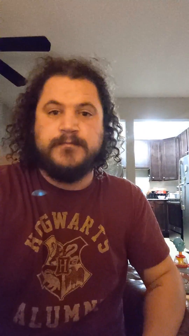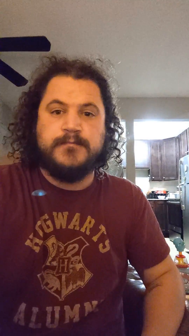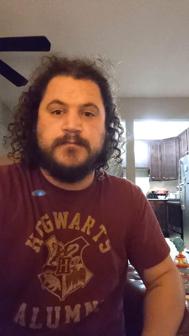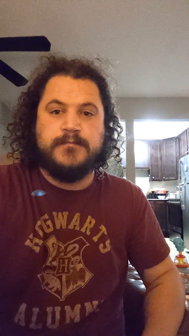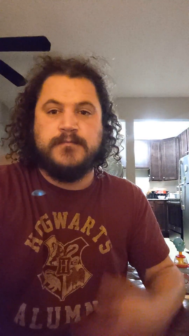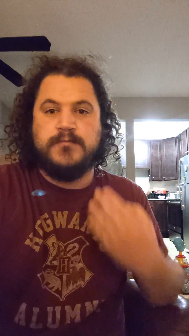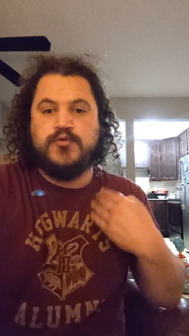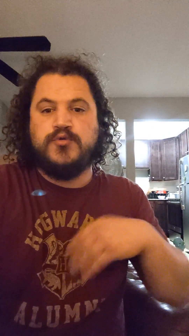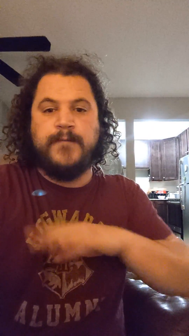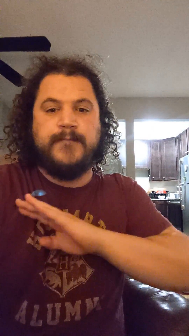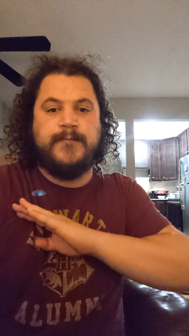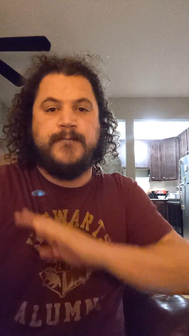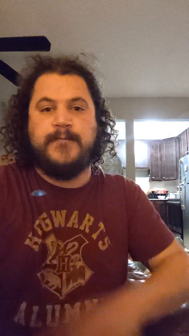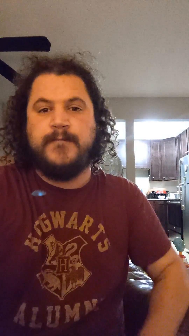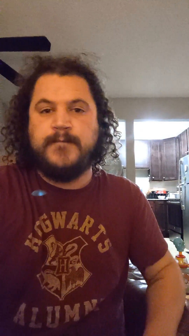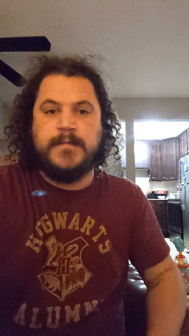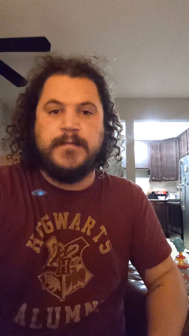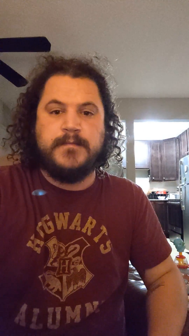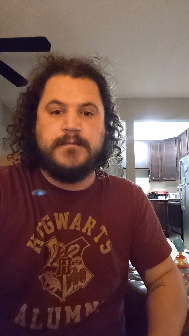scarf